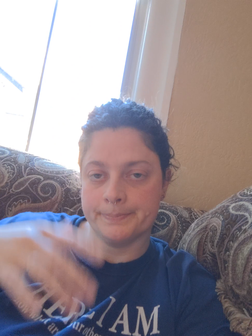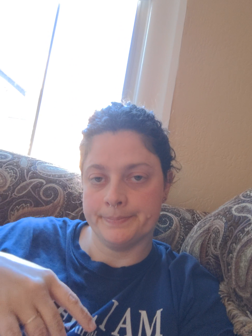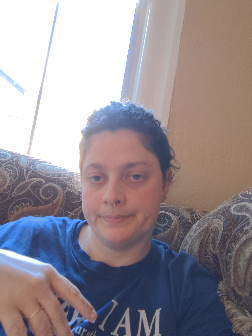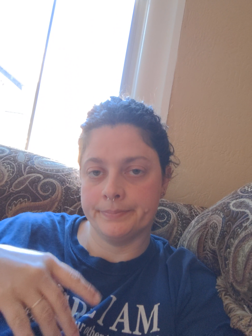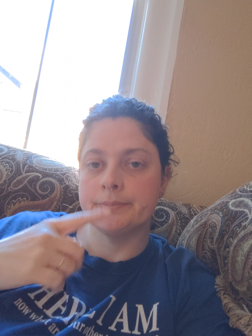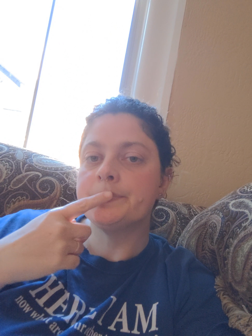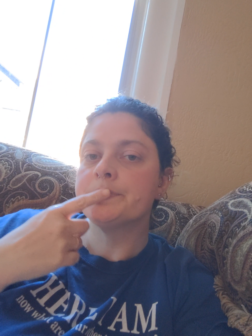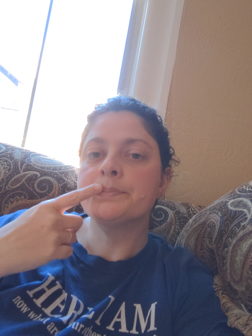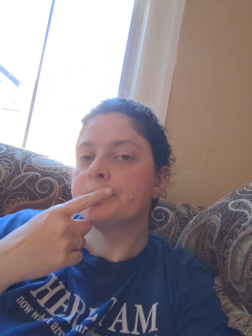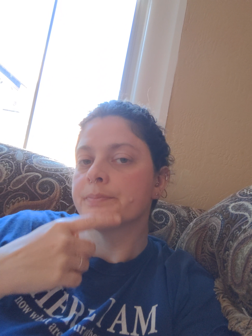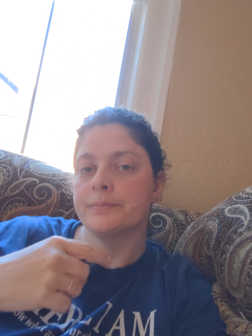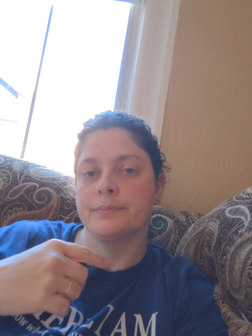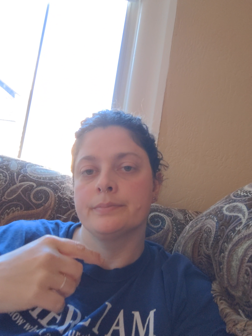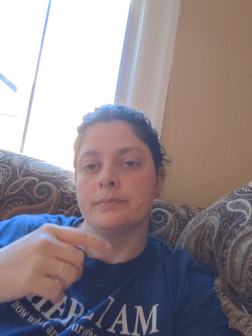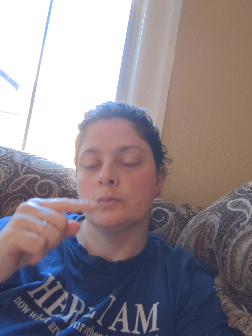lips